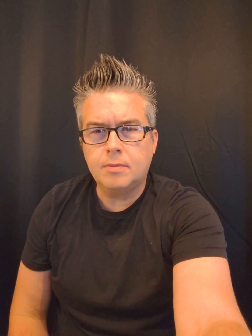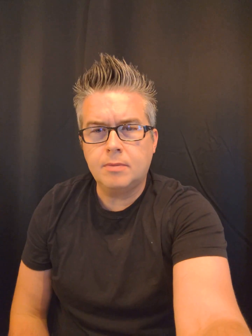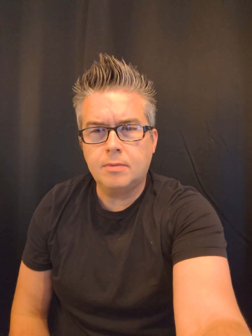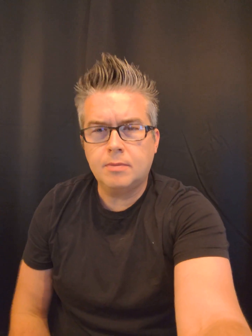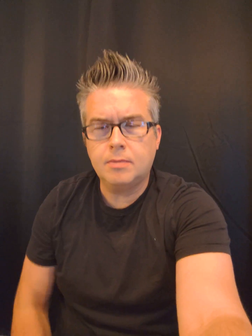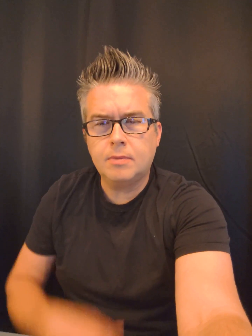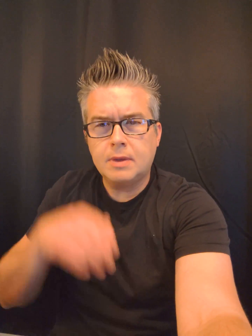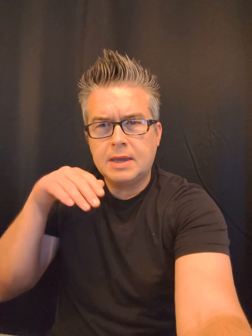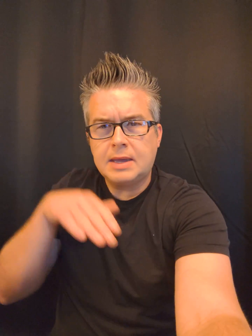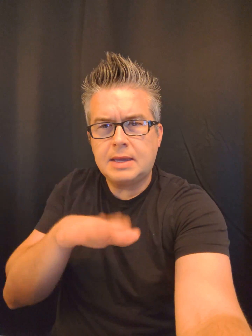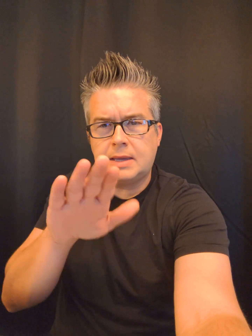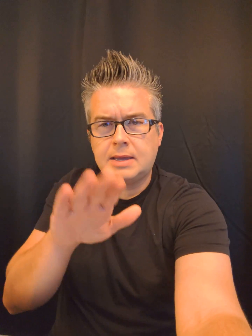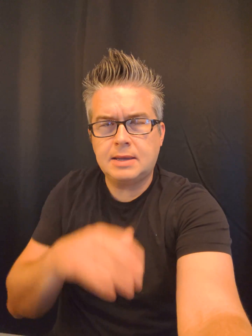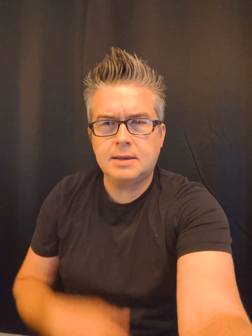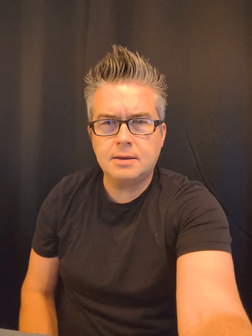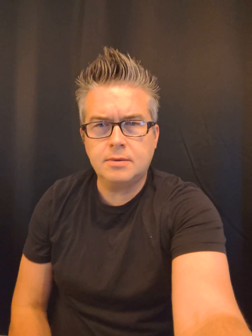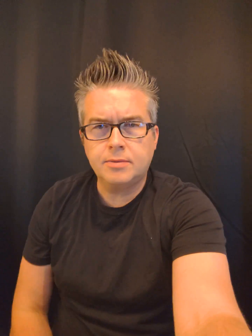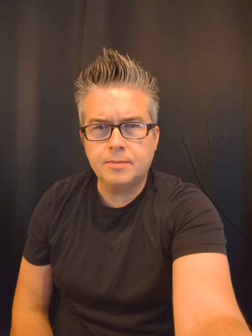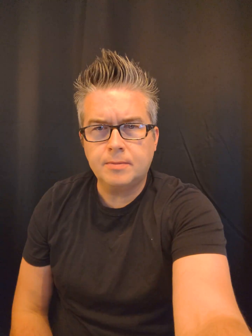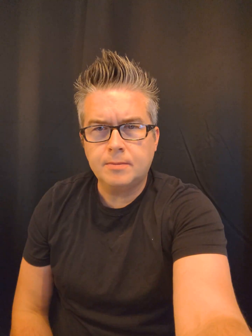enter